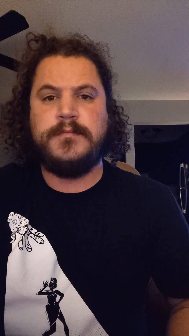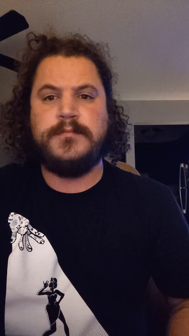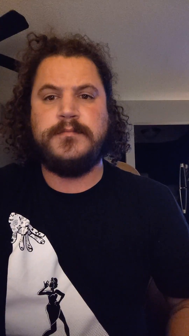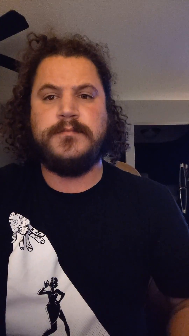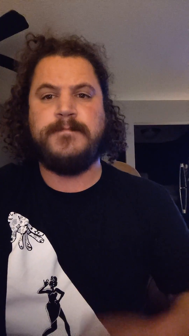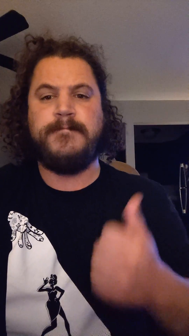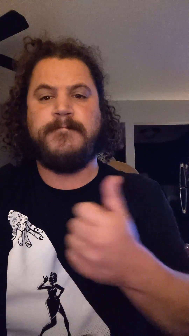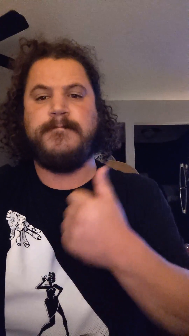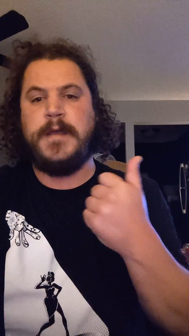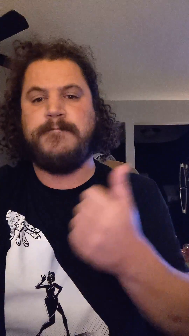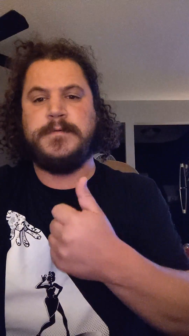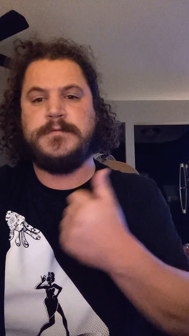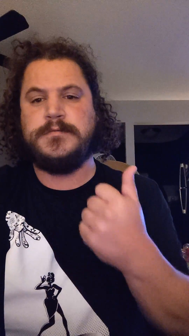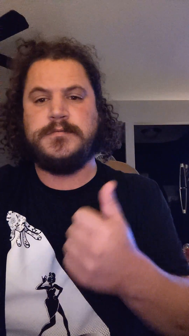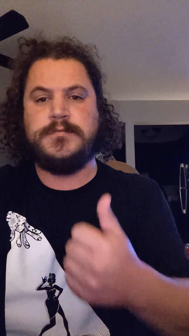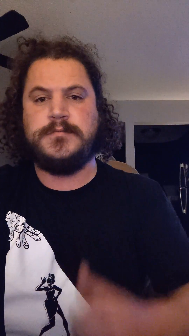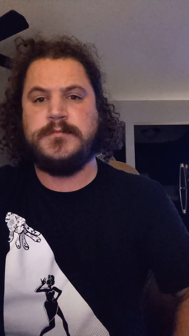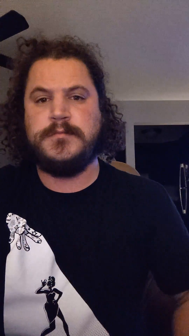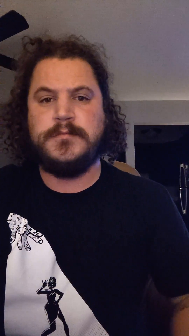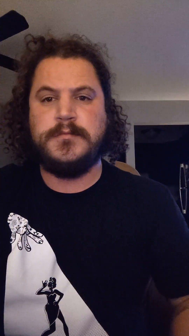basement